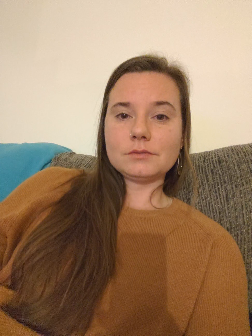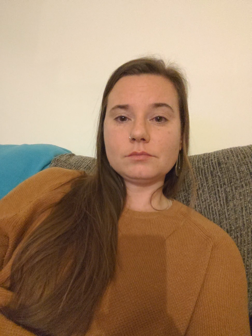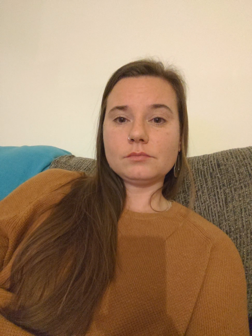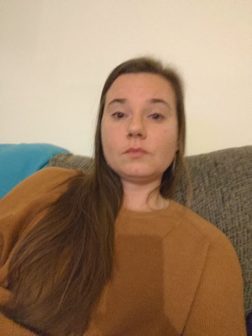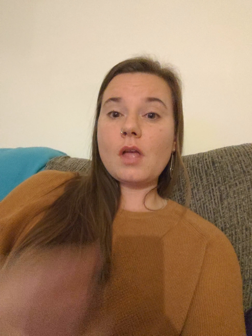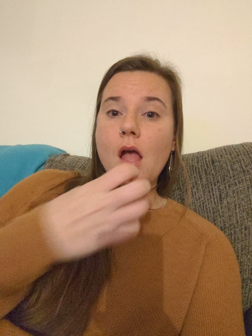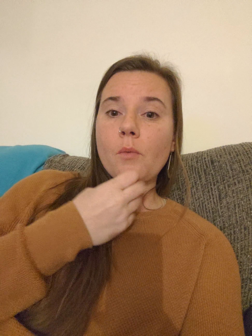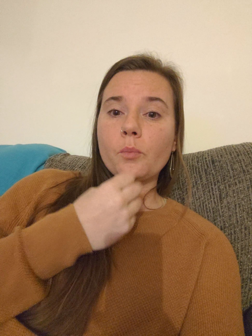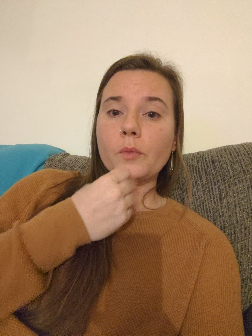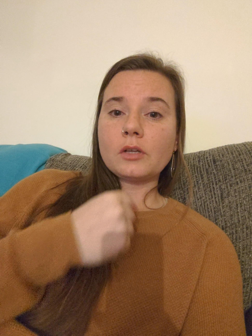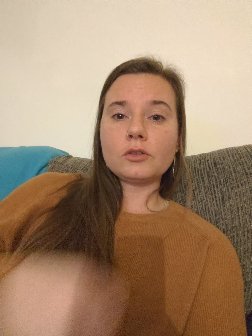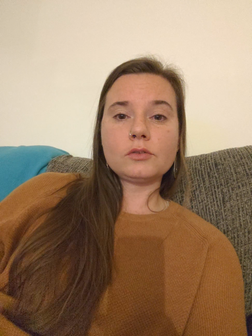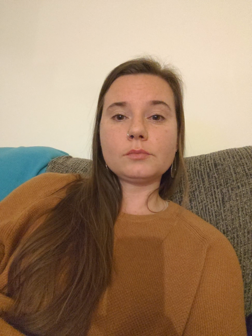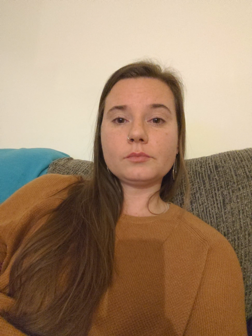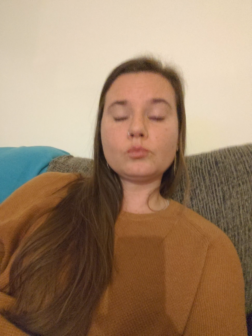underwear